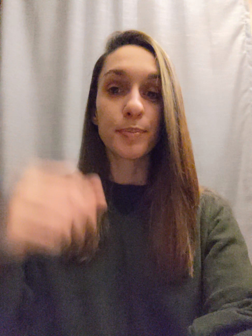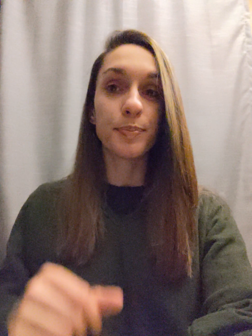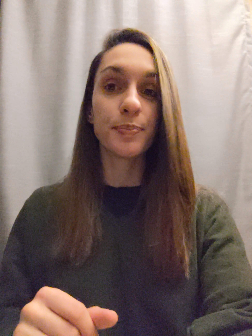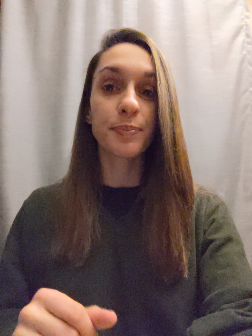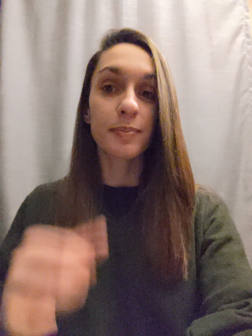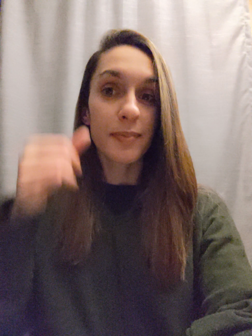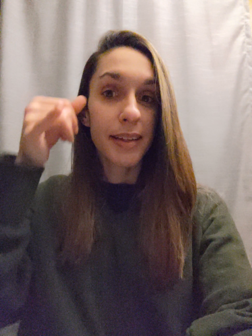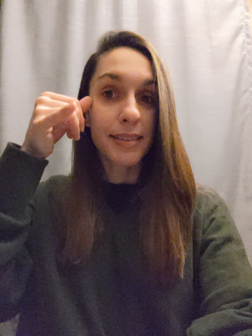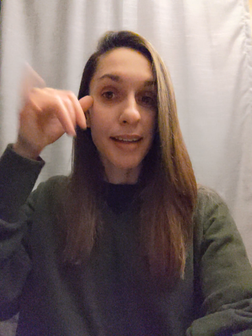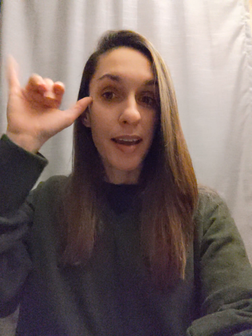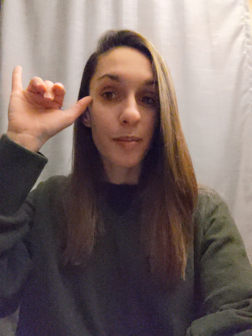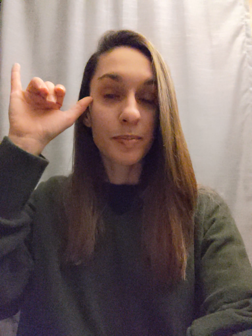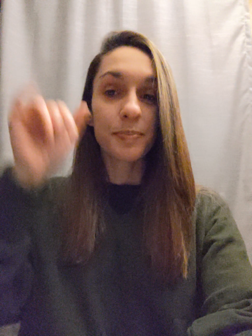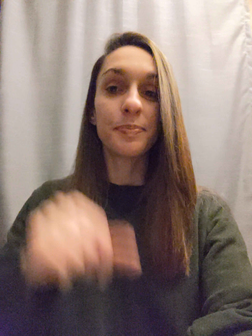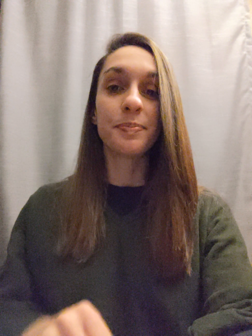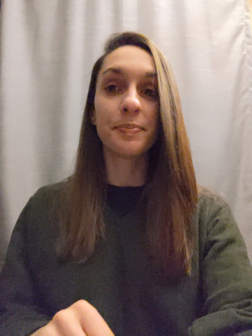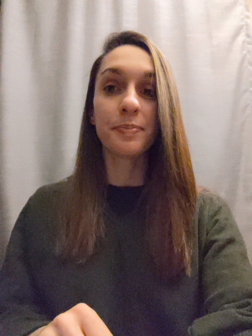cow